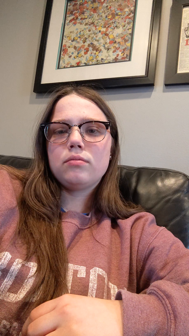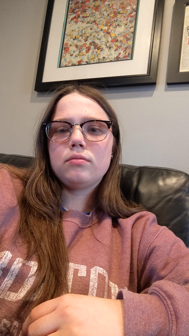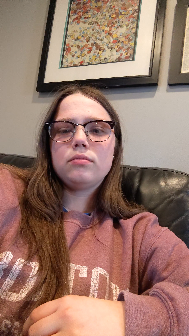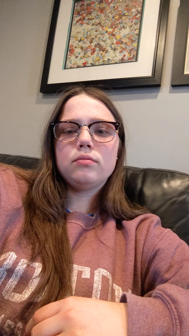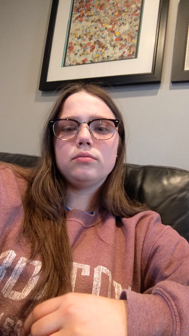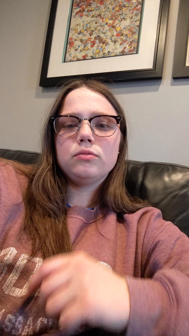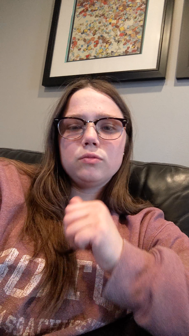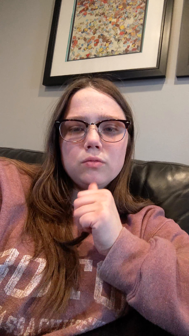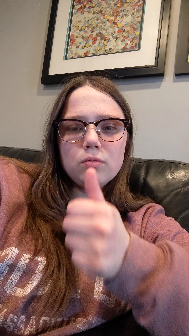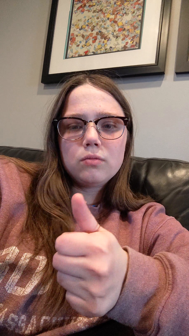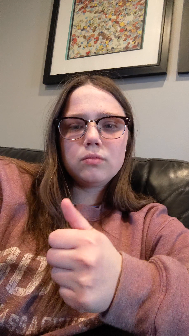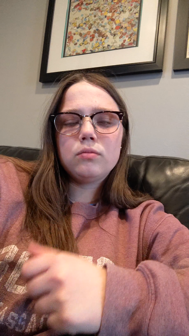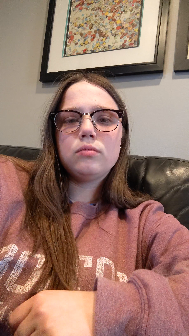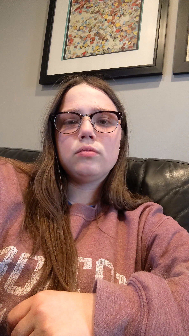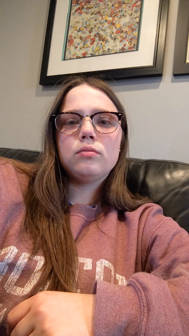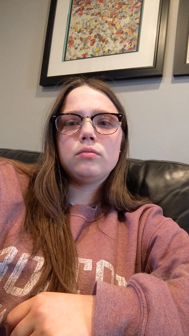don't